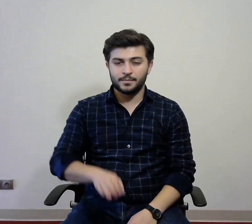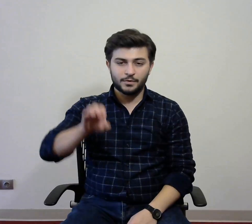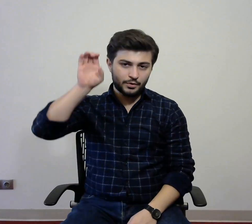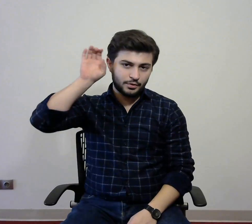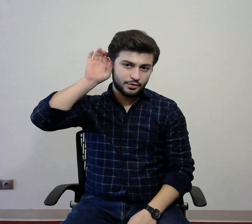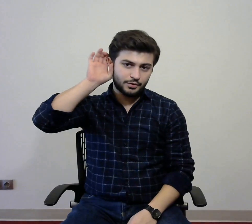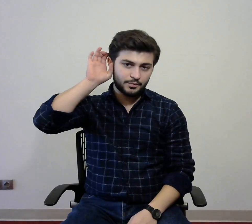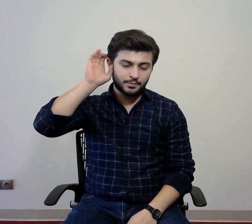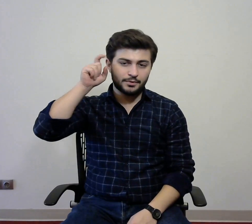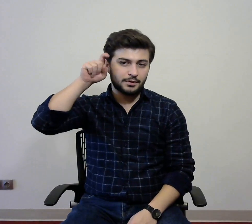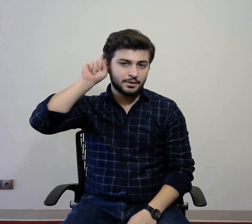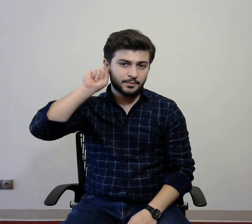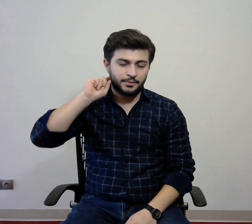eşitmə aparatı